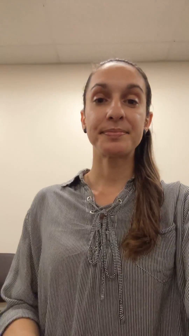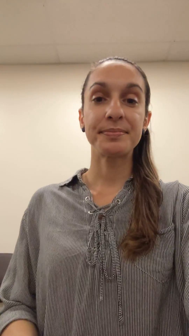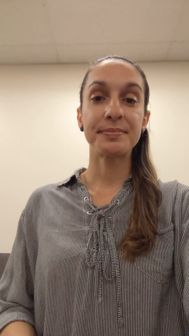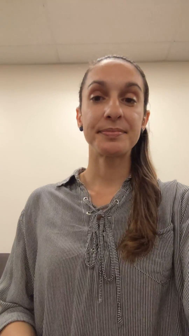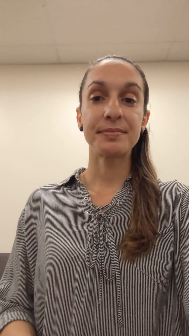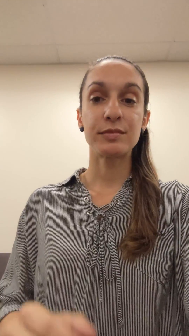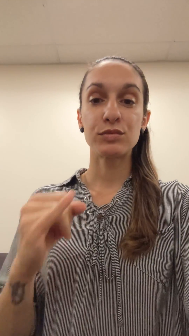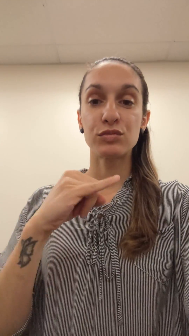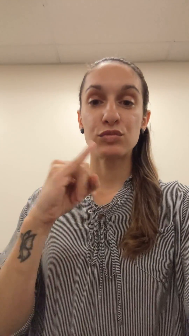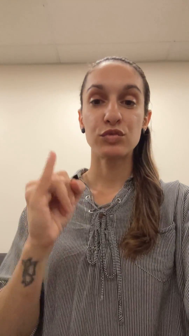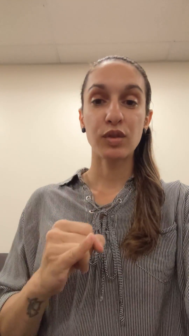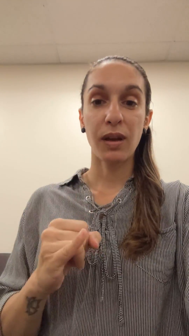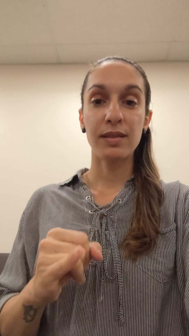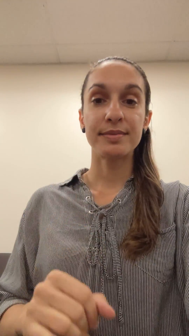draw